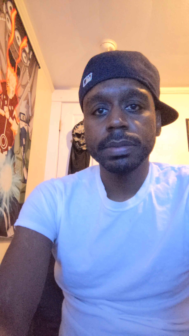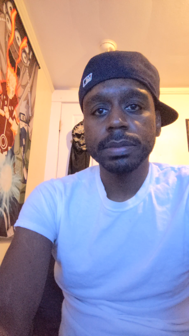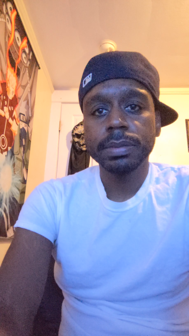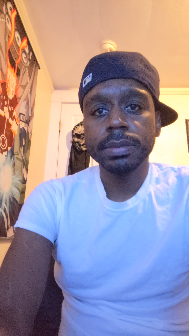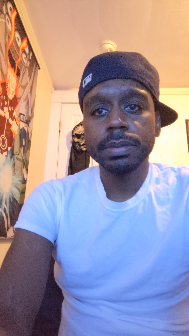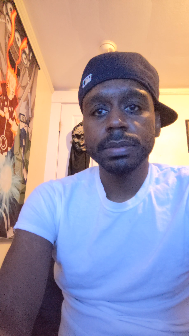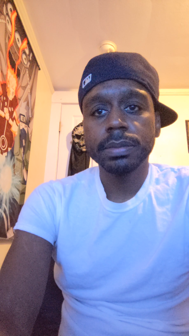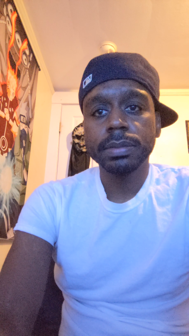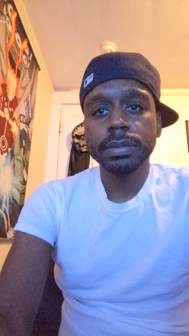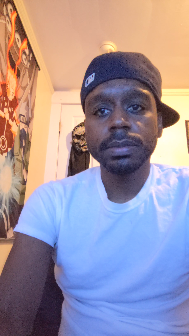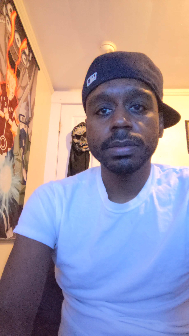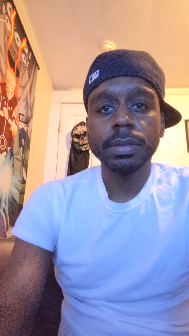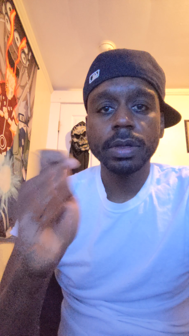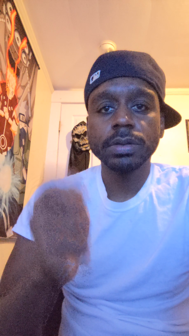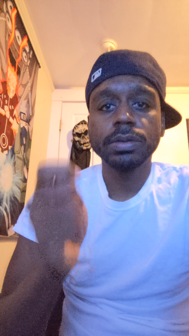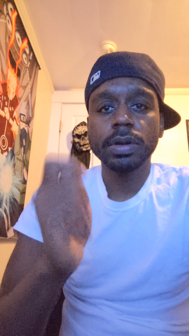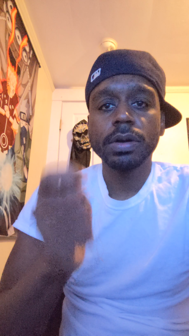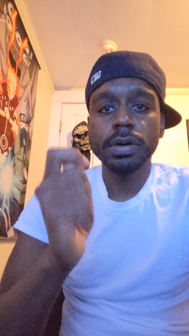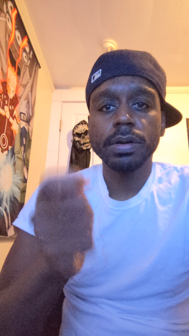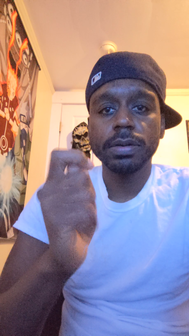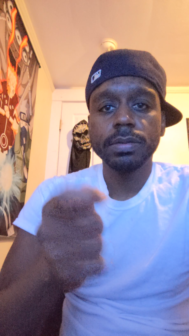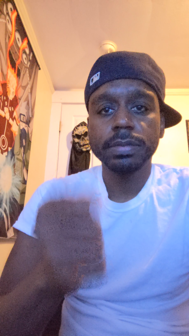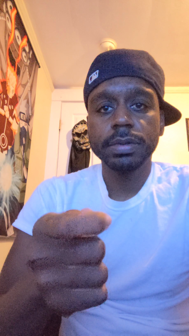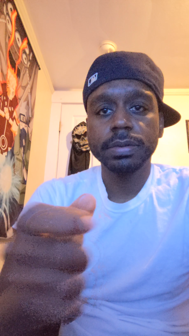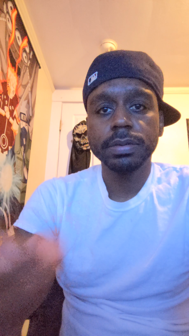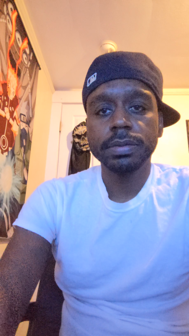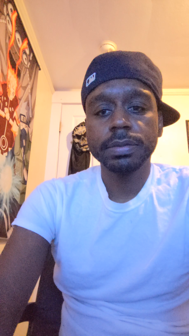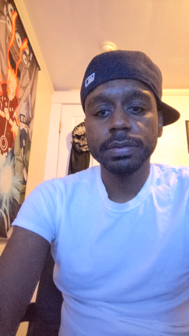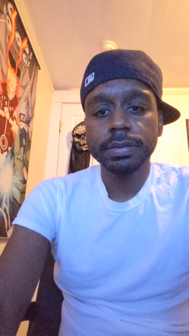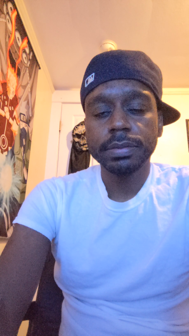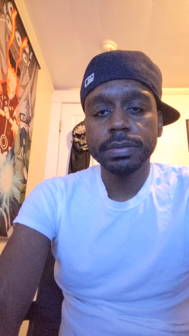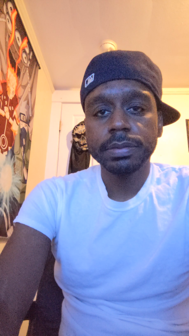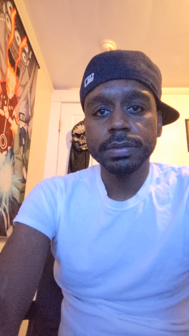cart